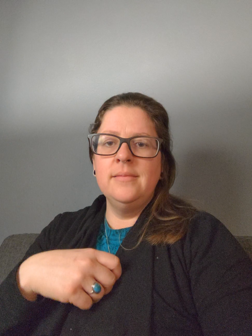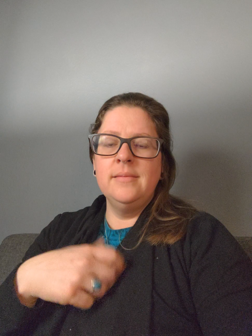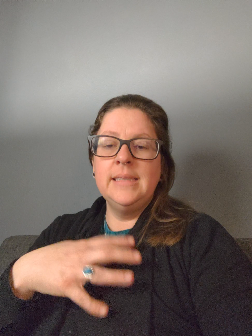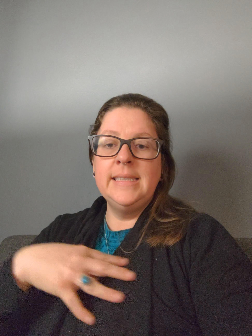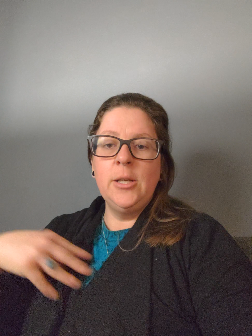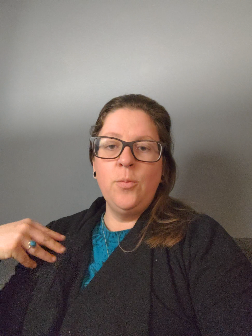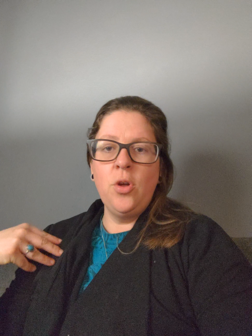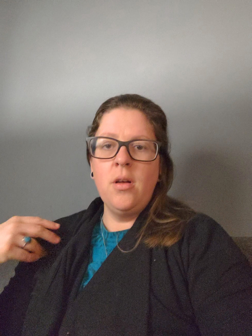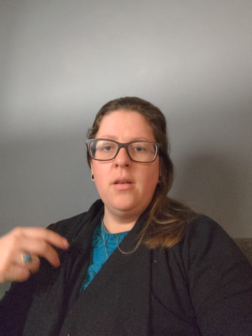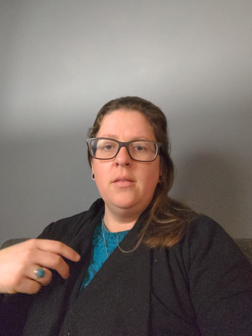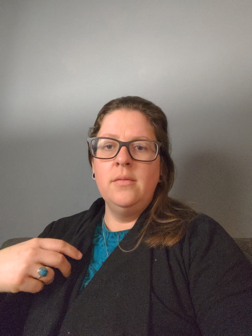zebra